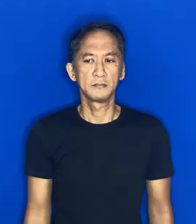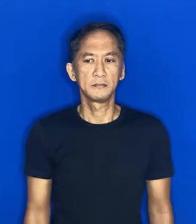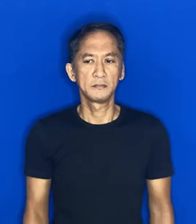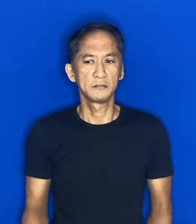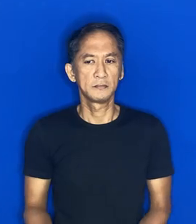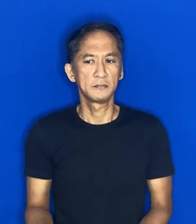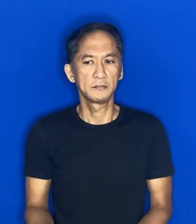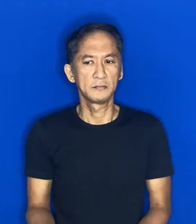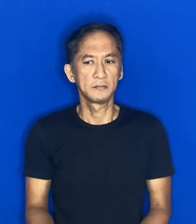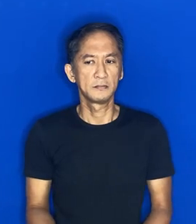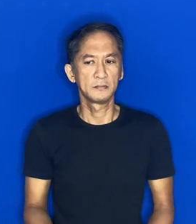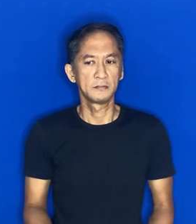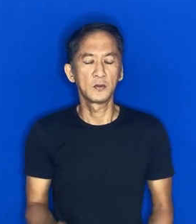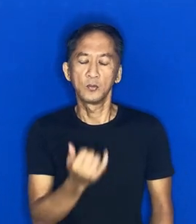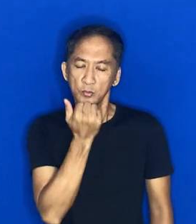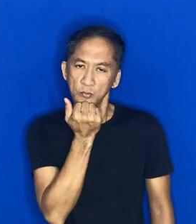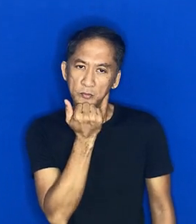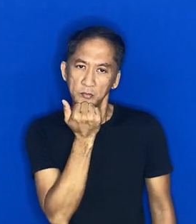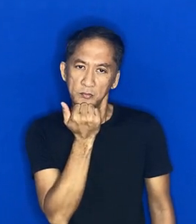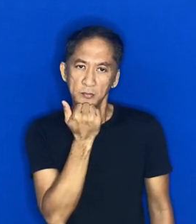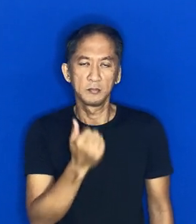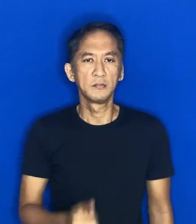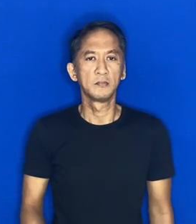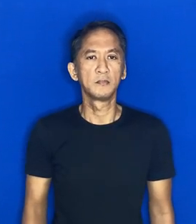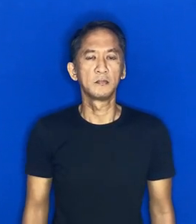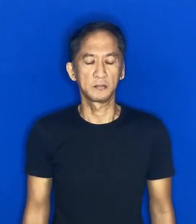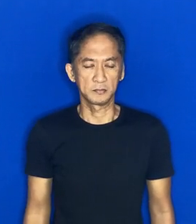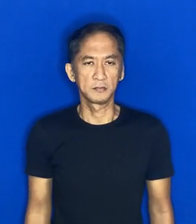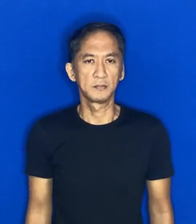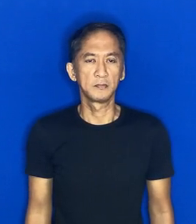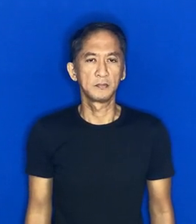wrong